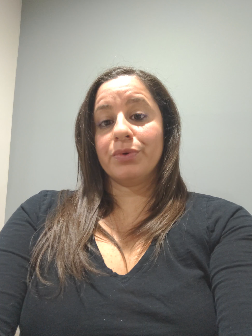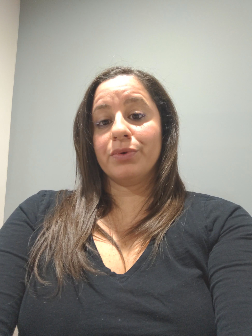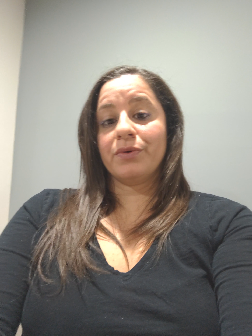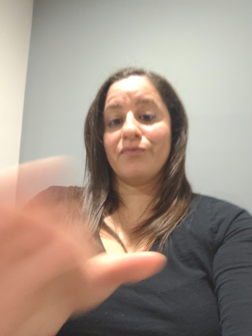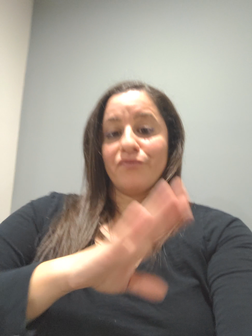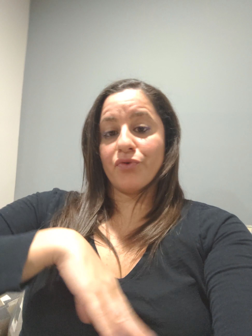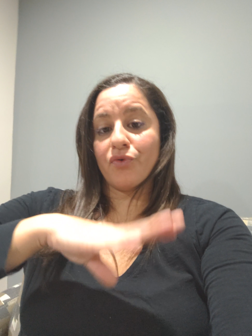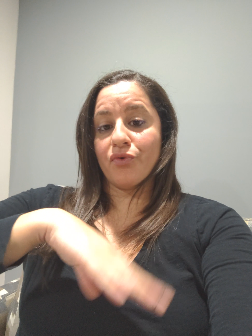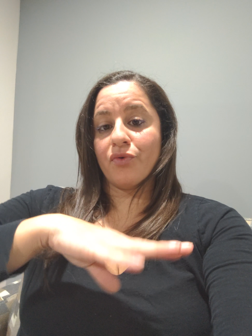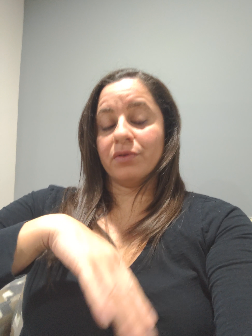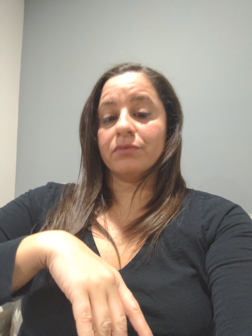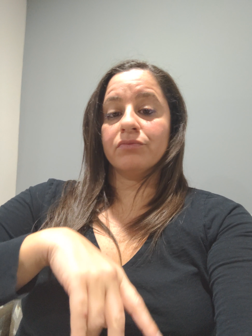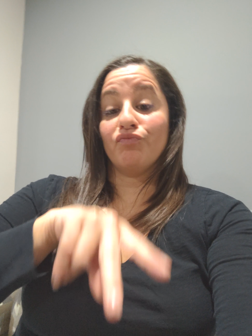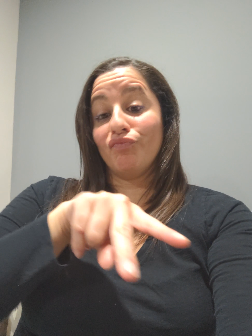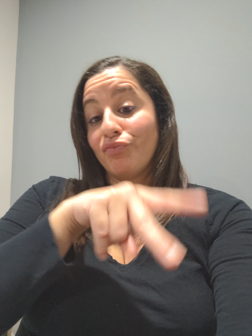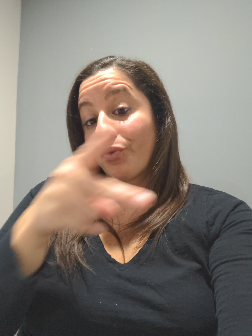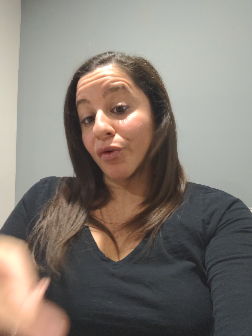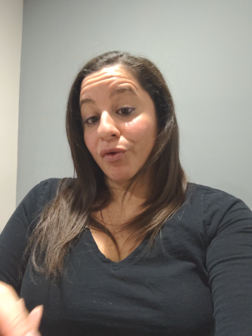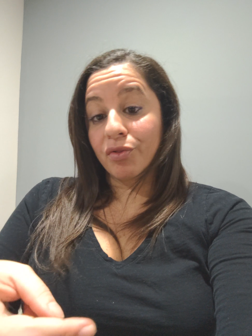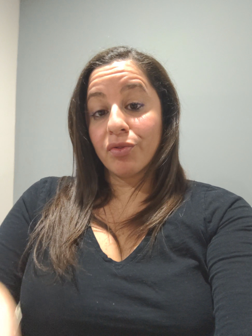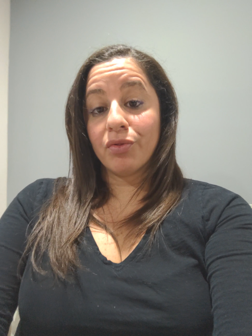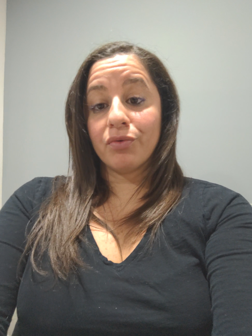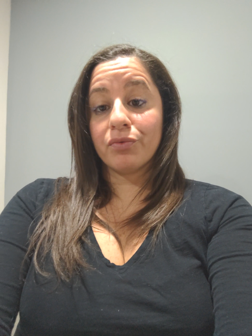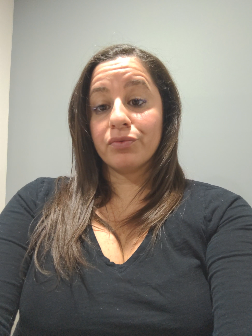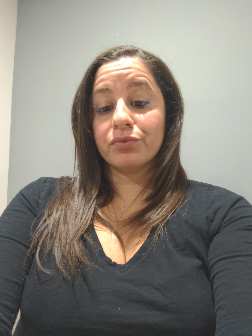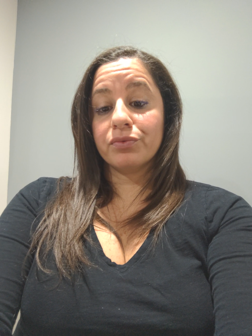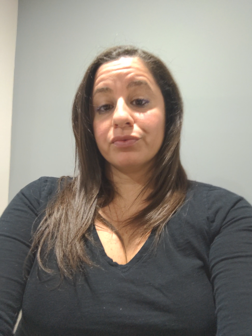fall